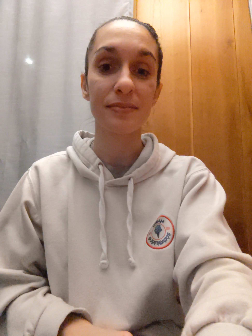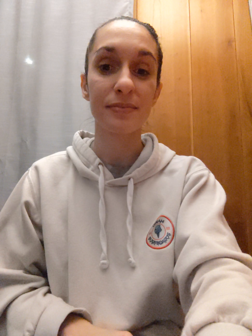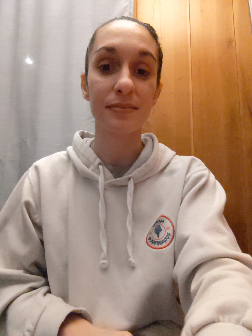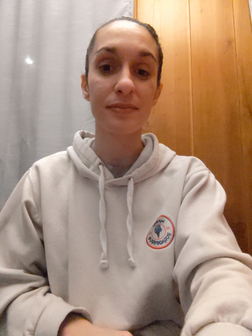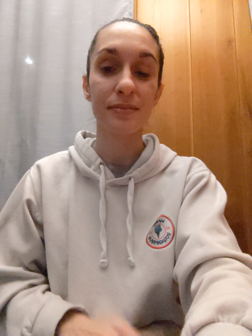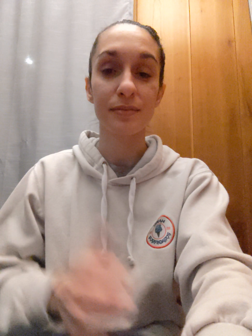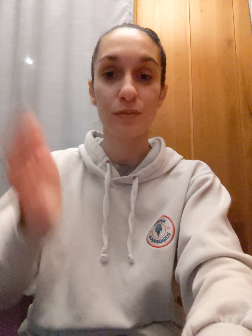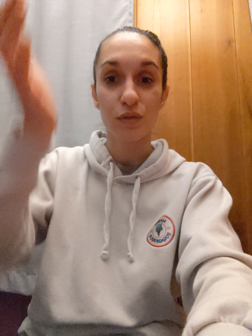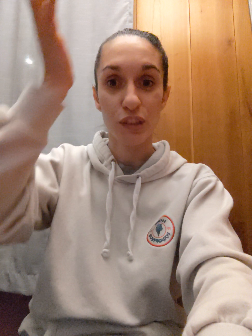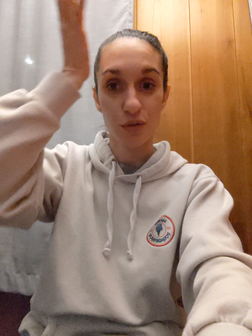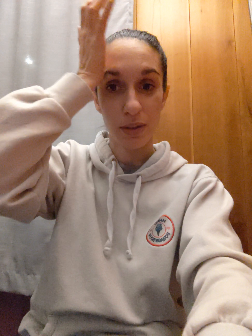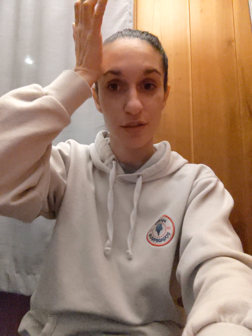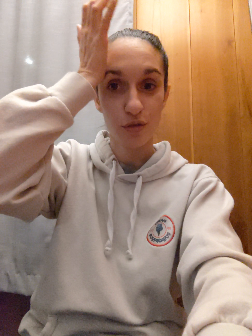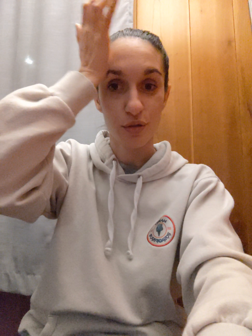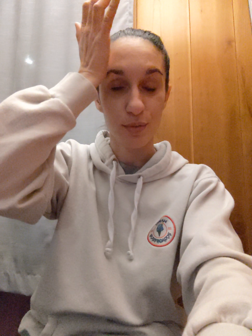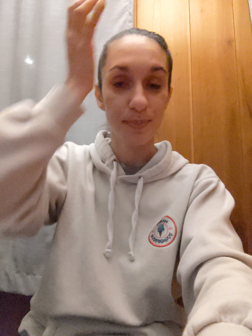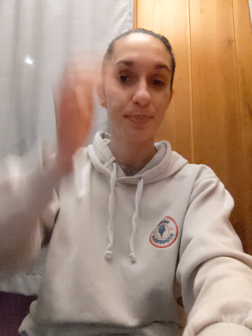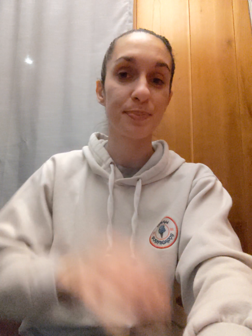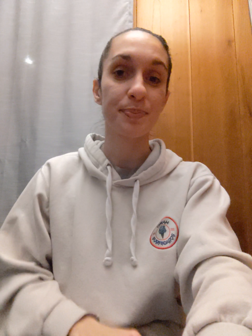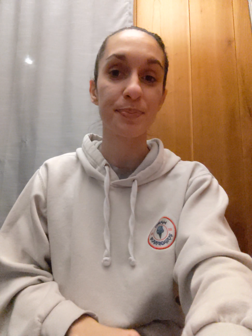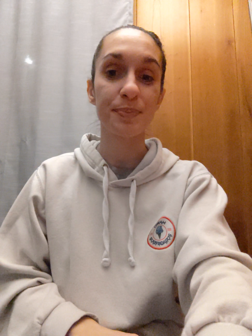garbage